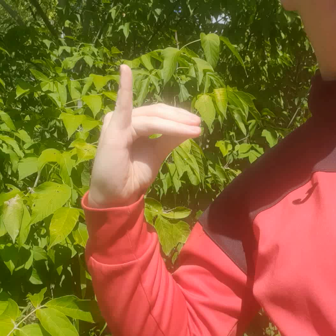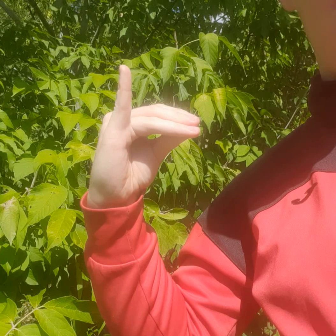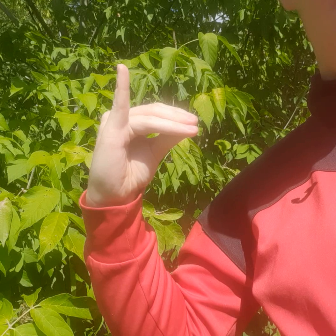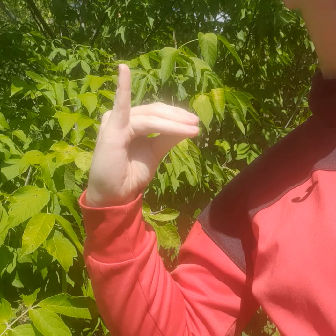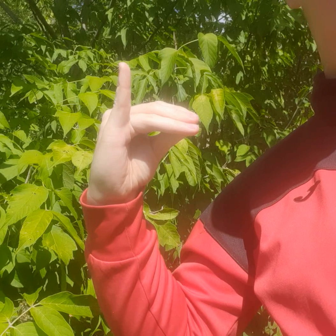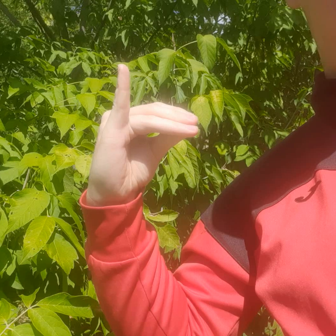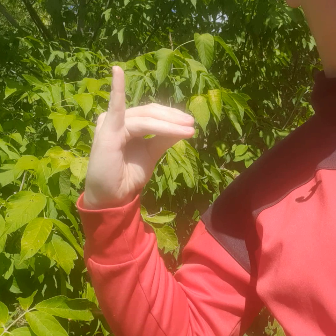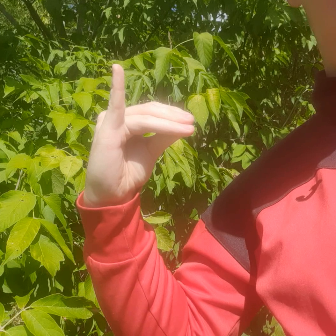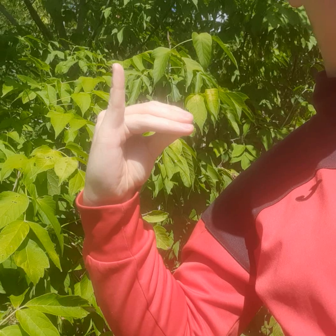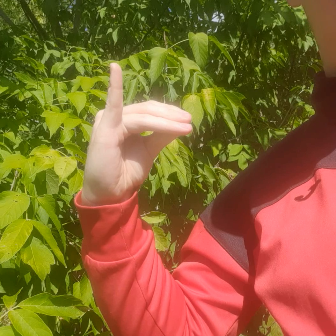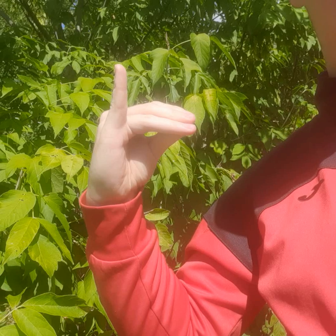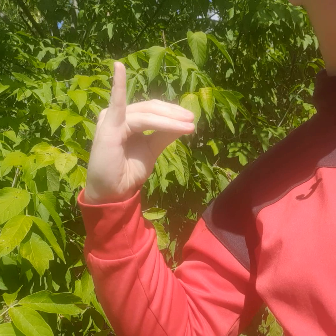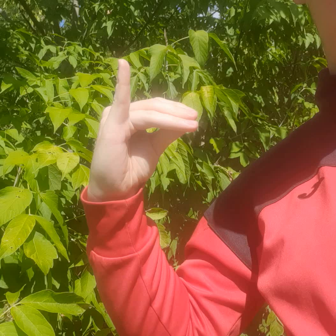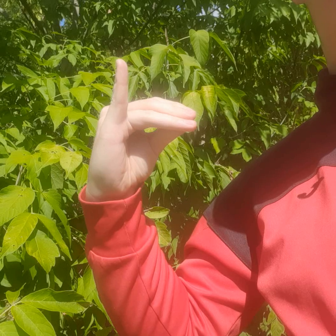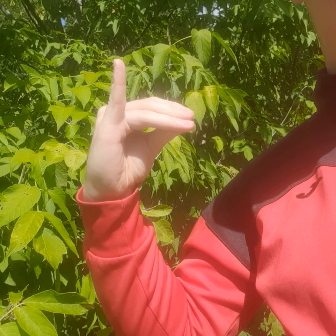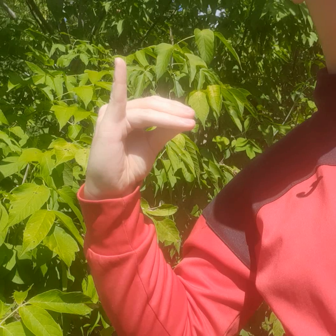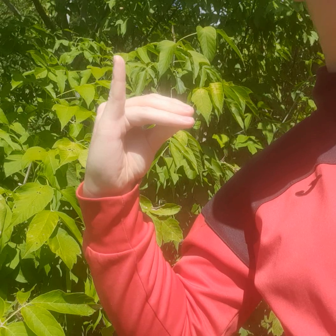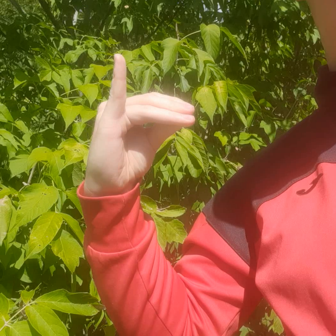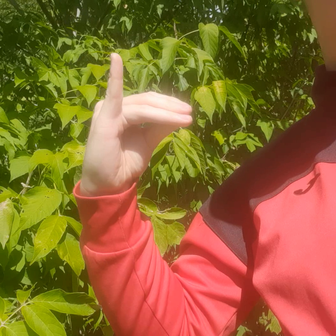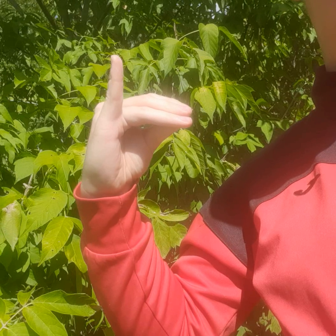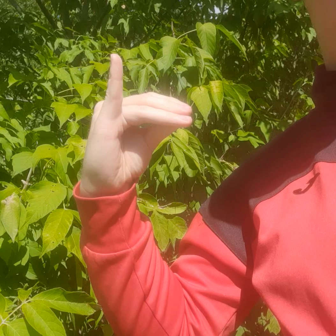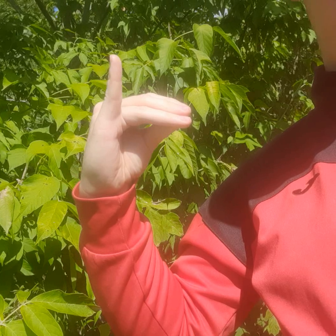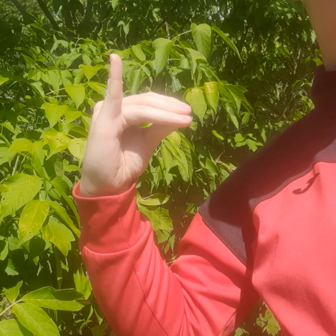Ю